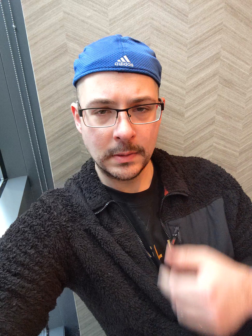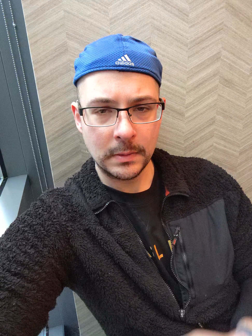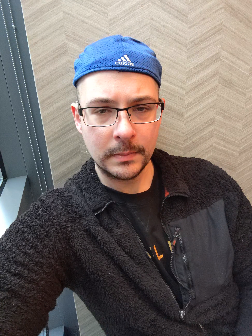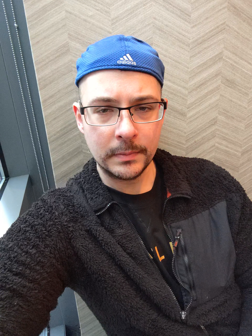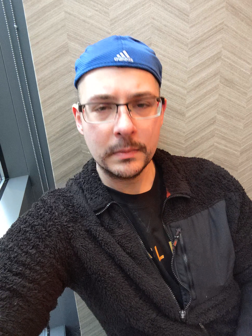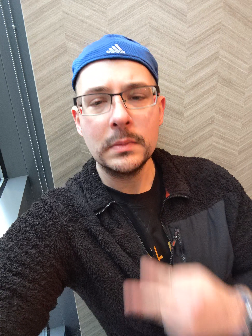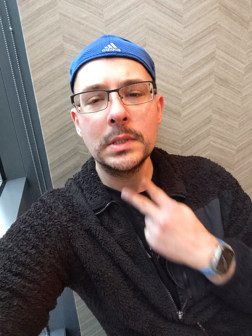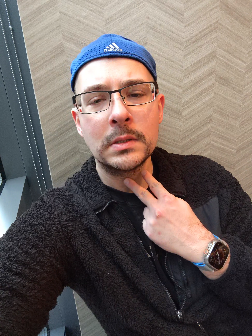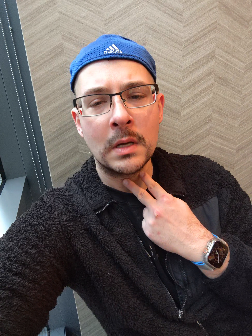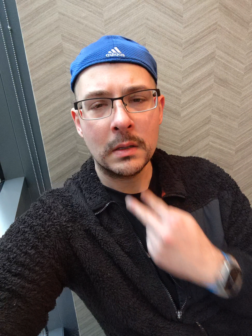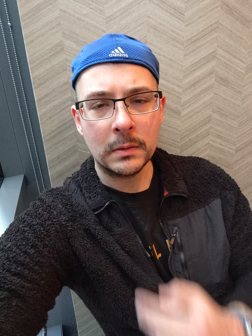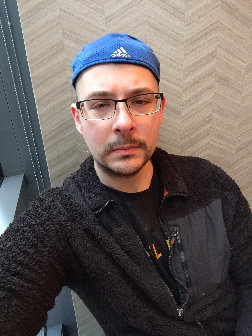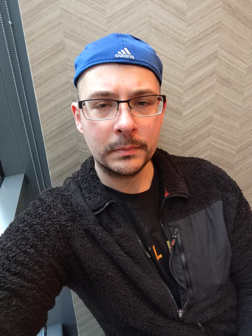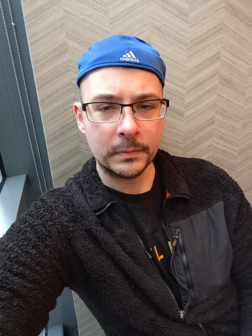stuck